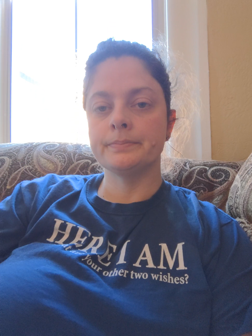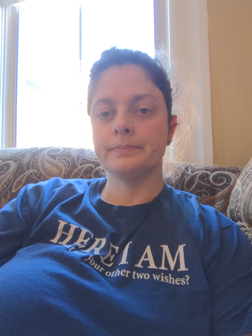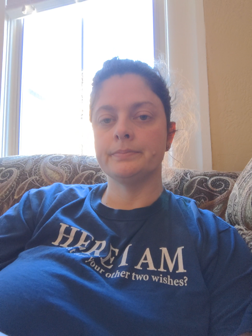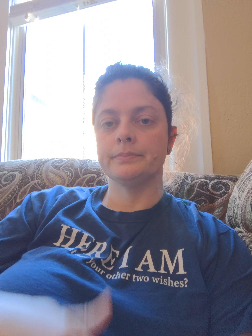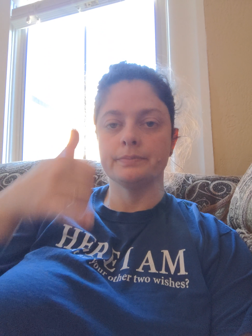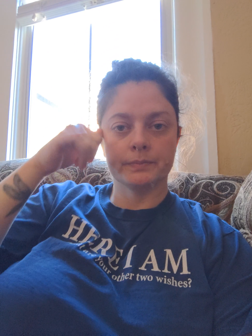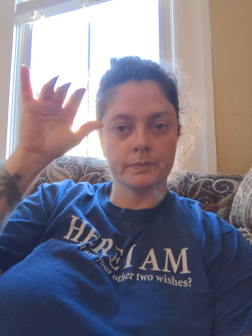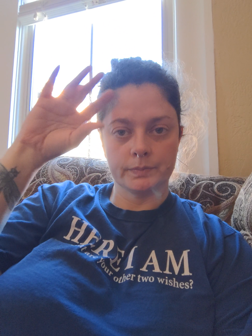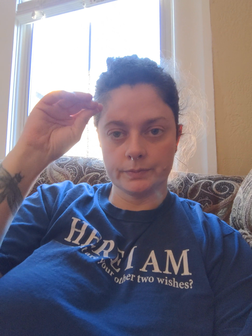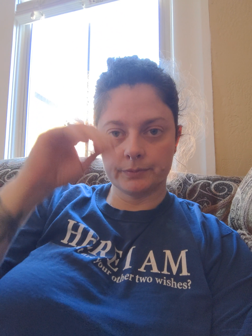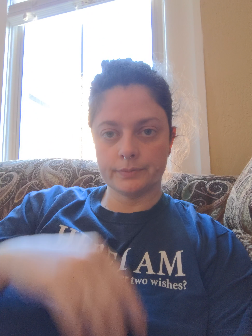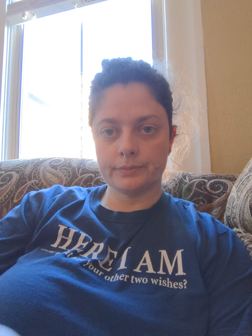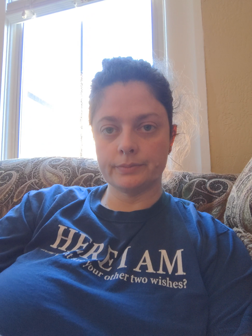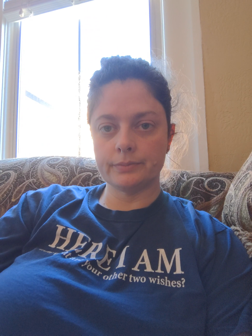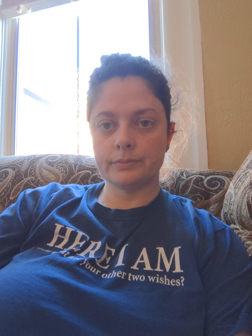cowboy